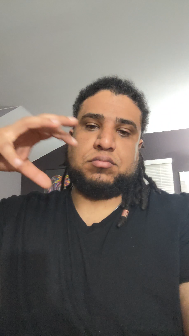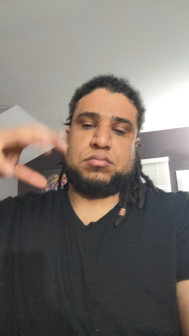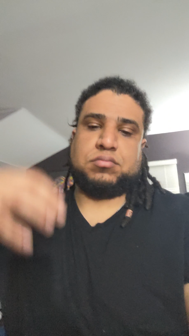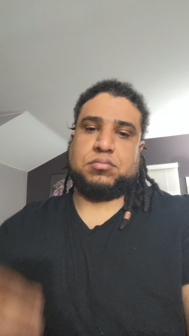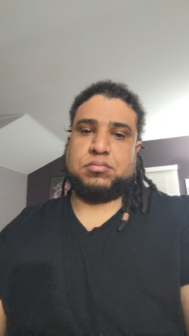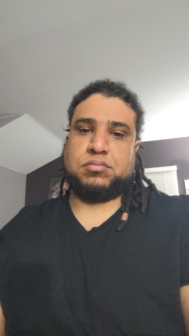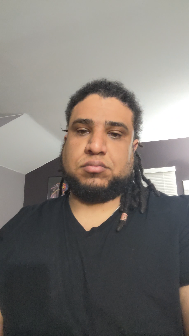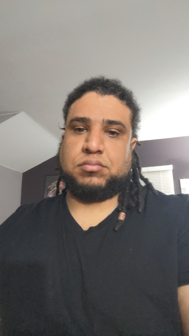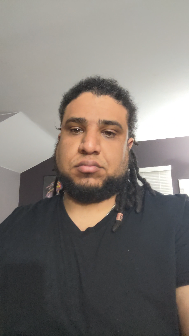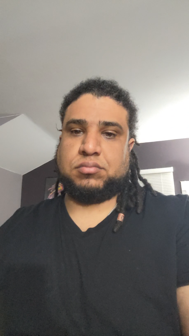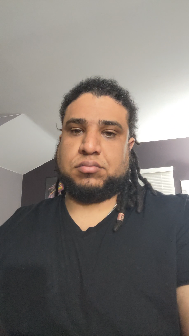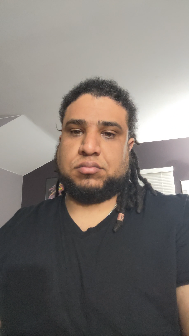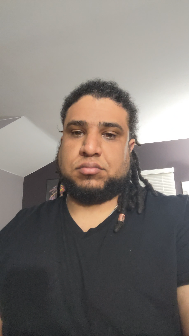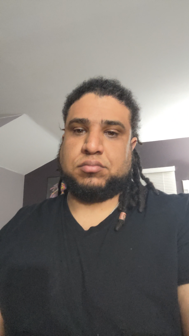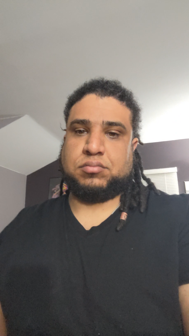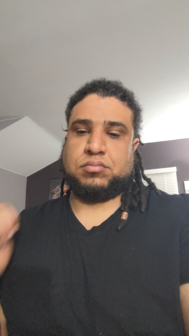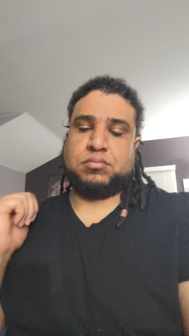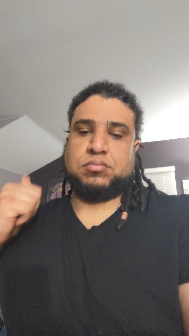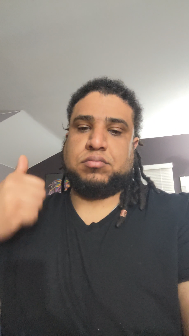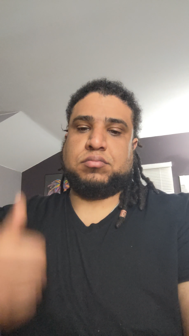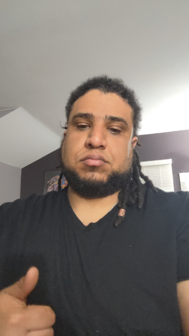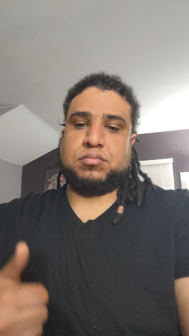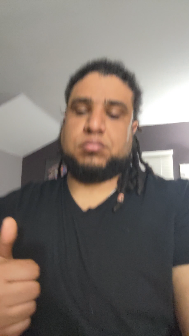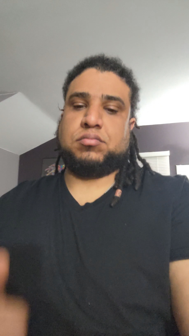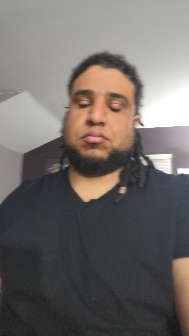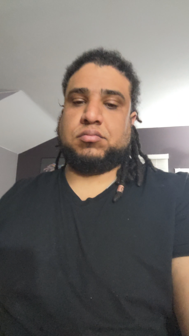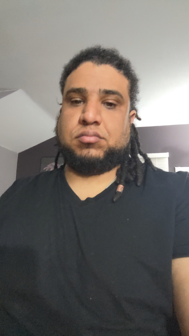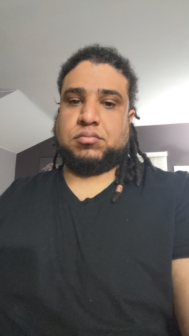coats